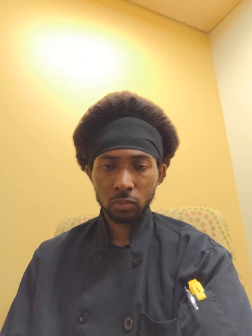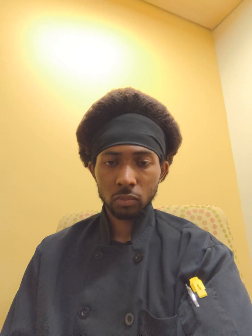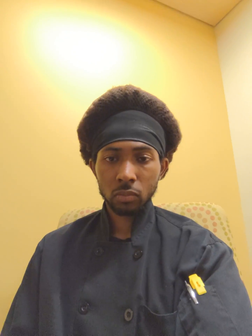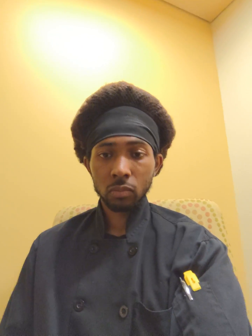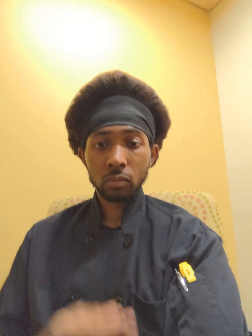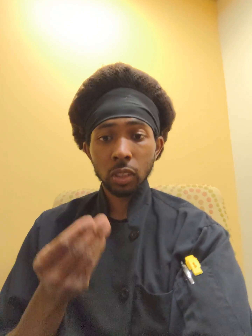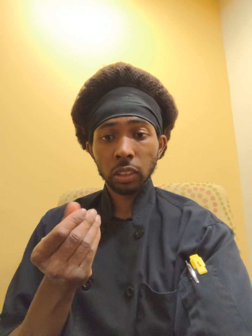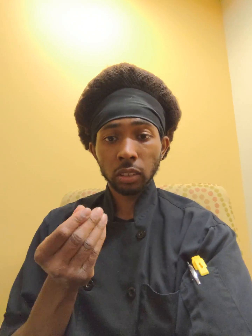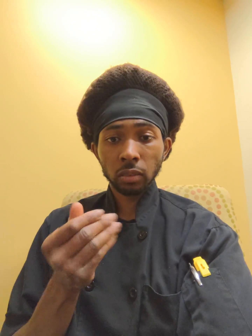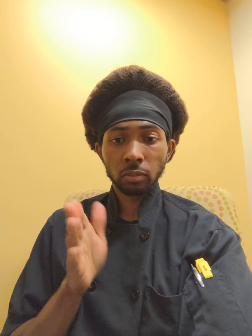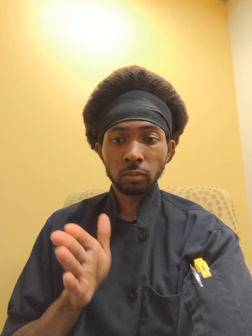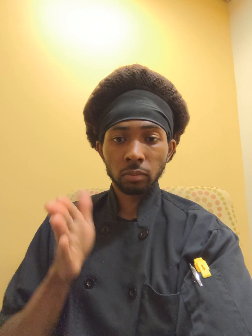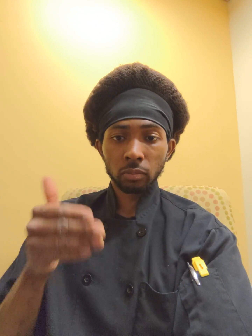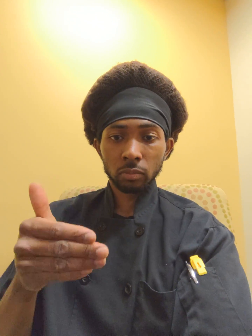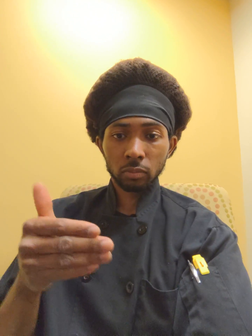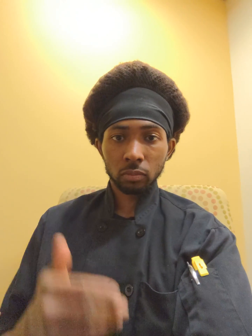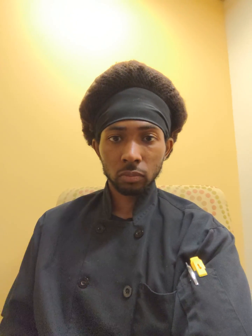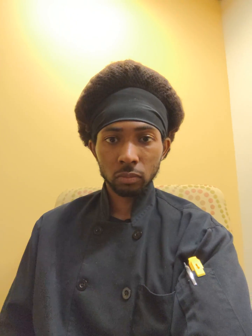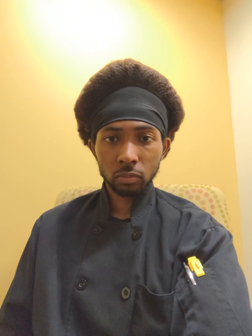sandbox